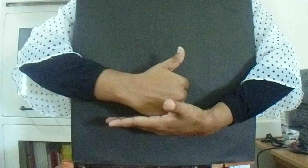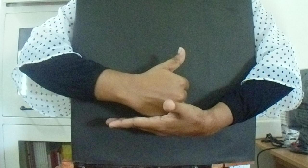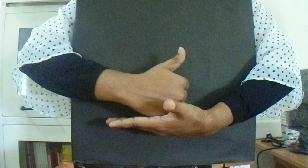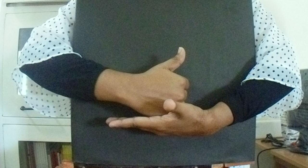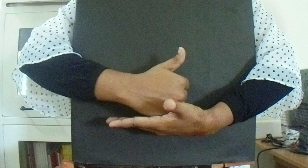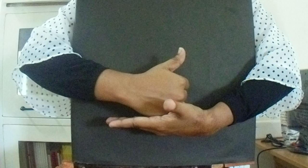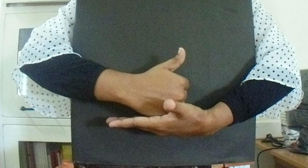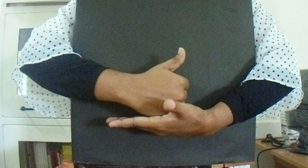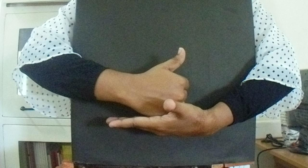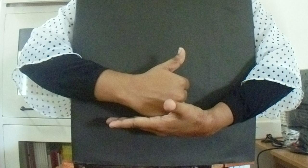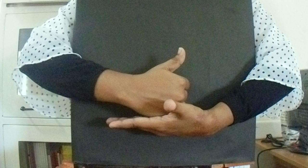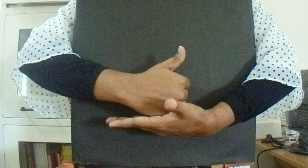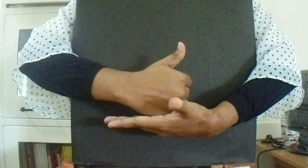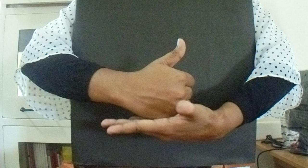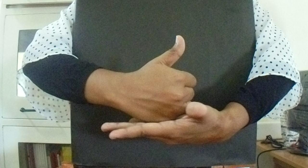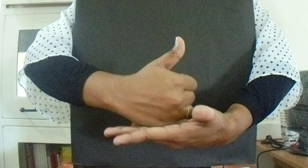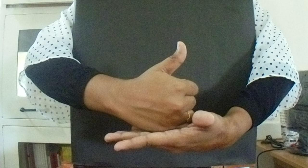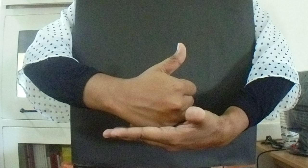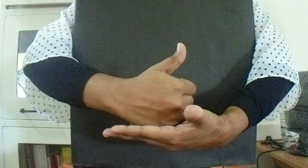help